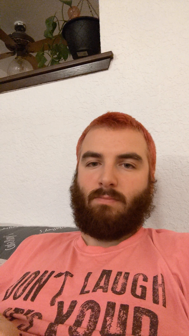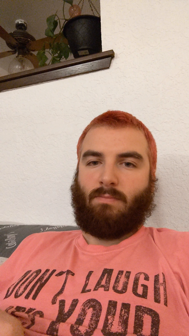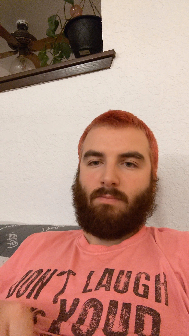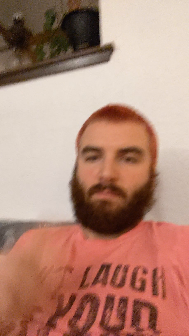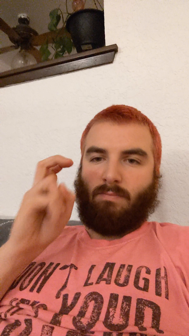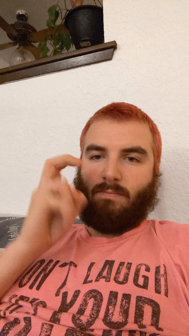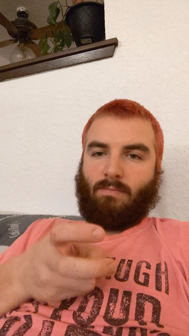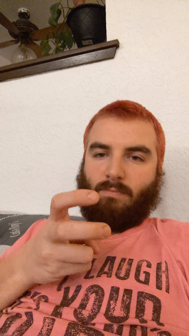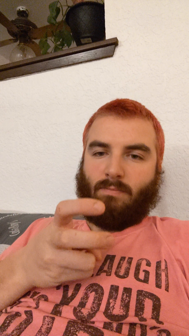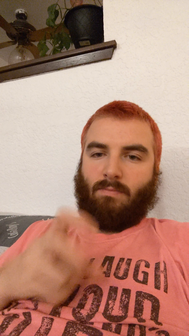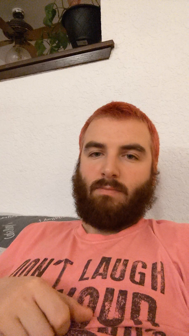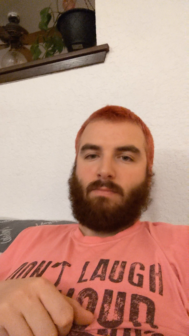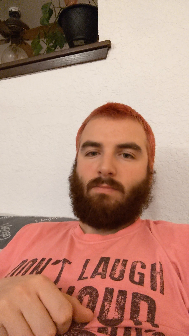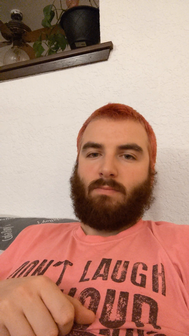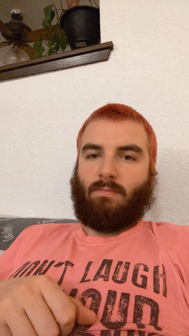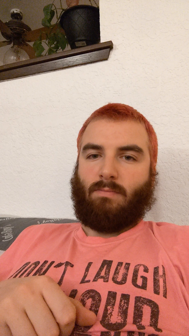hard